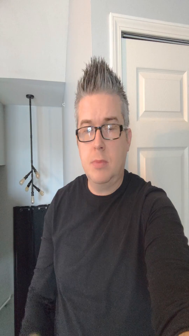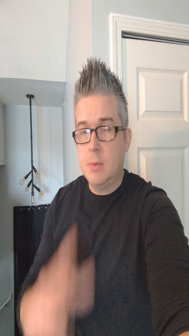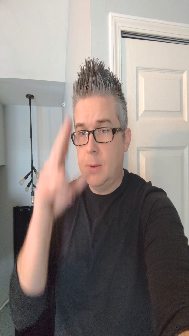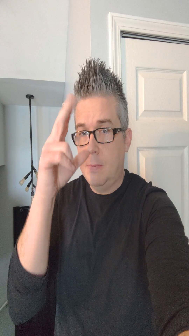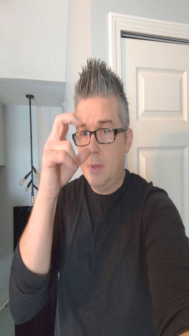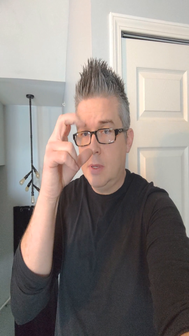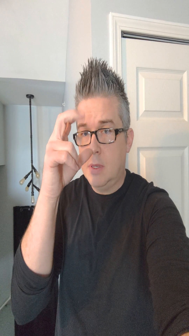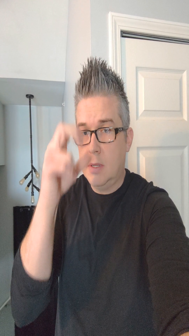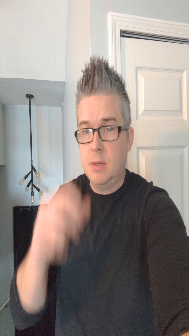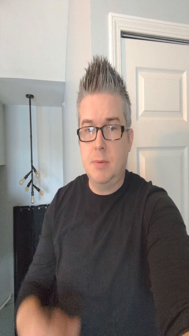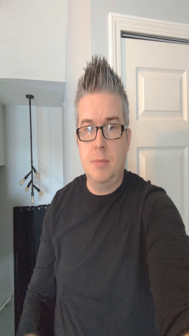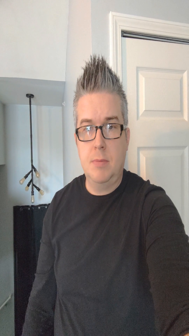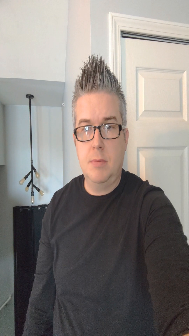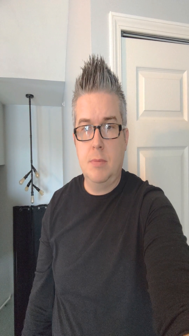bug